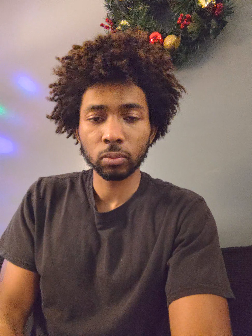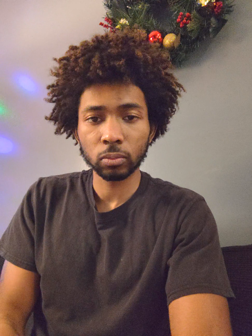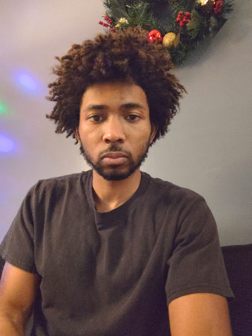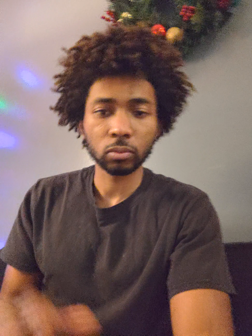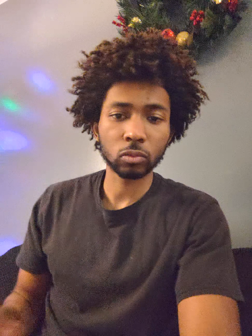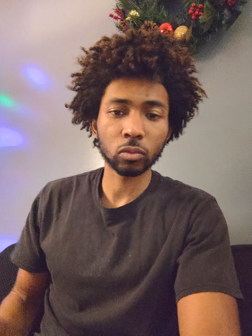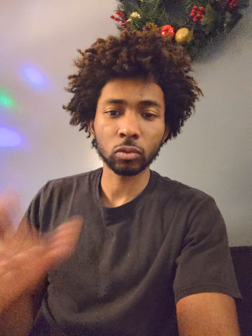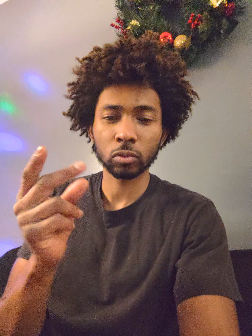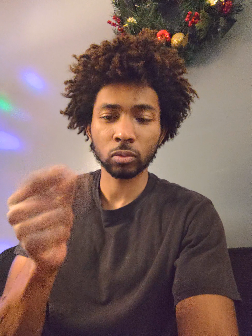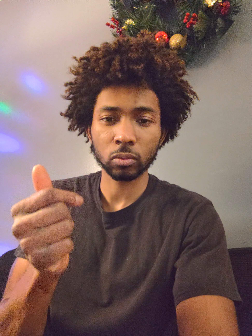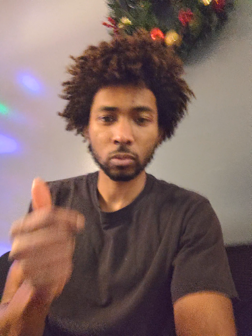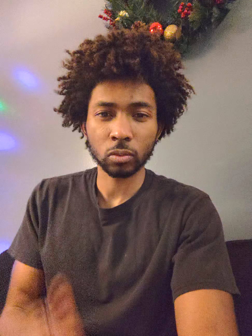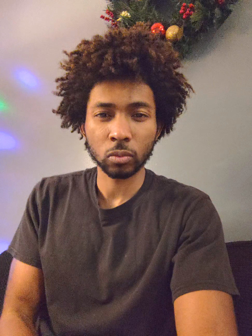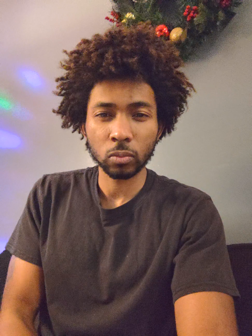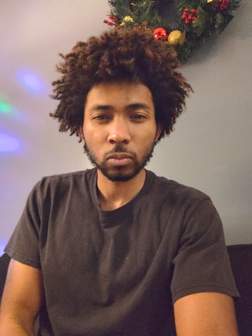dog